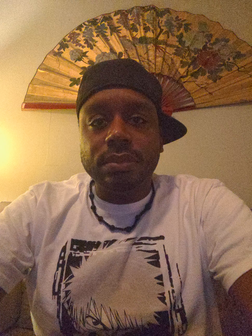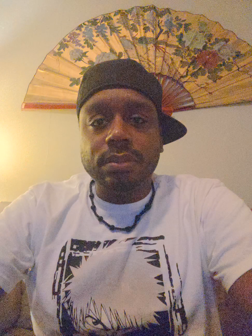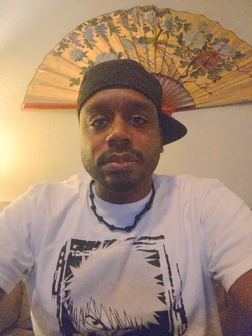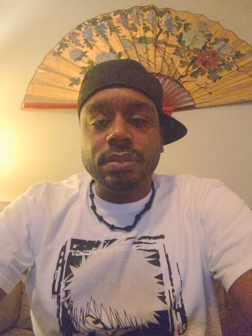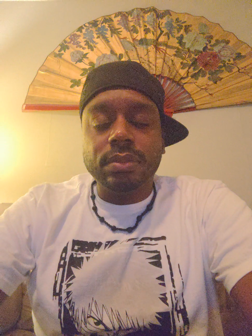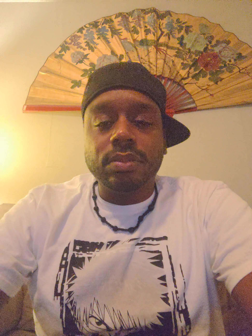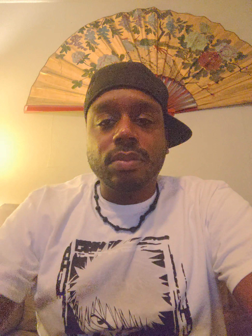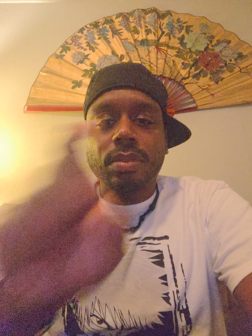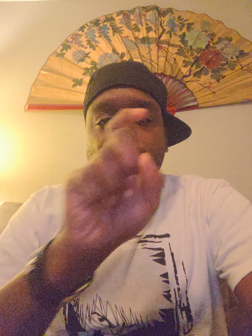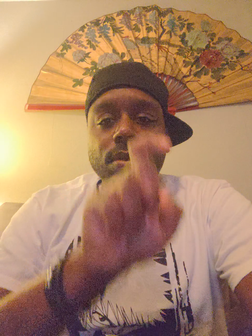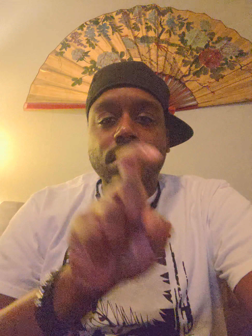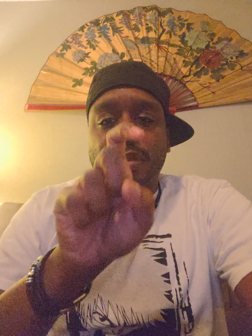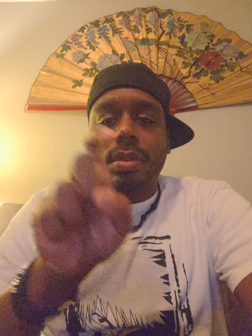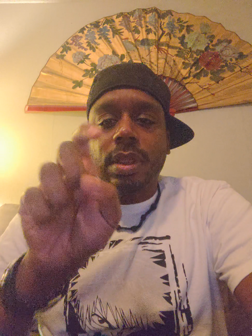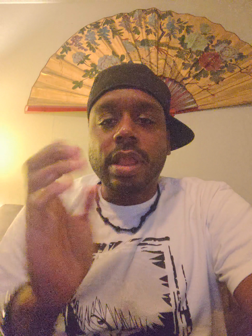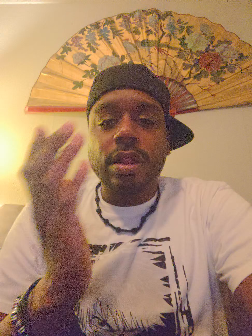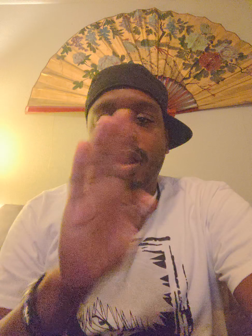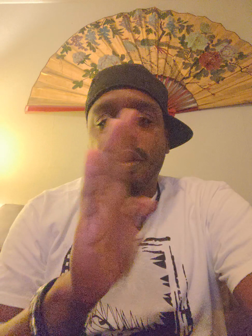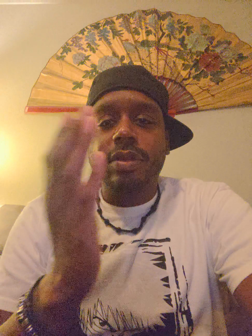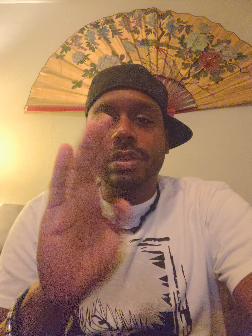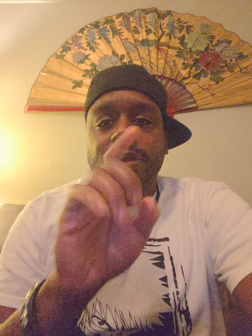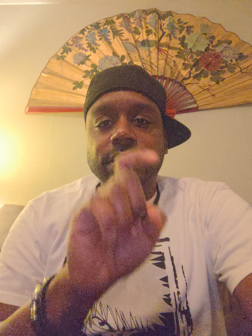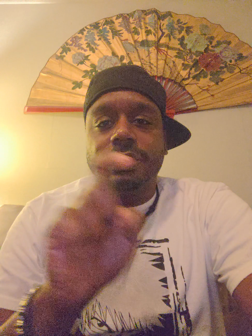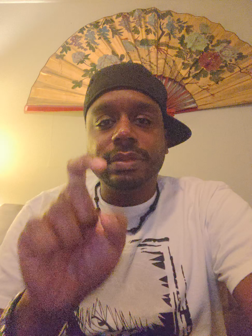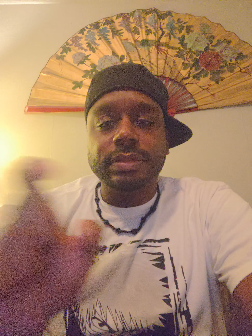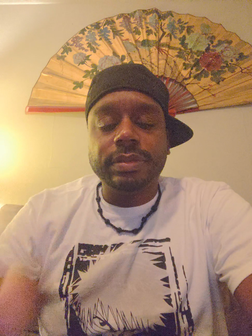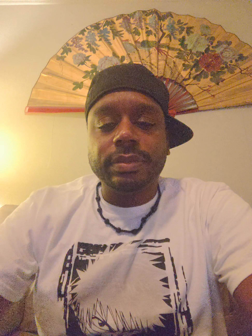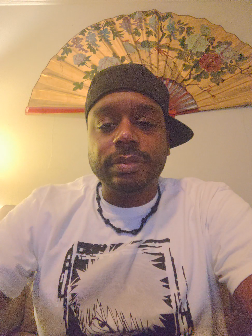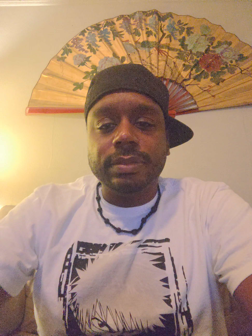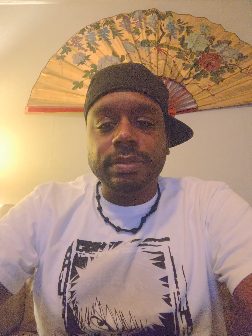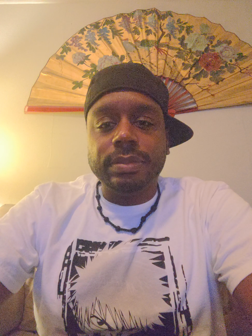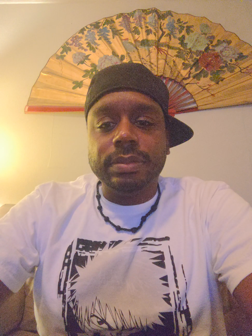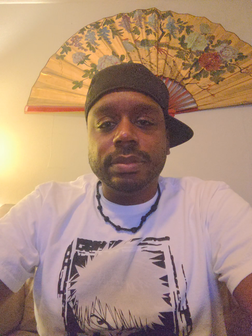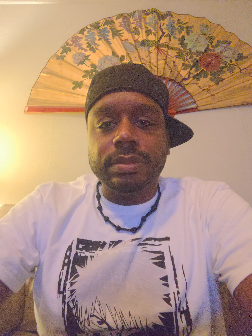closet